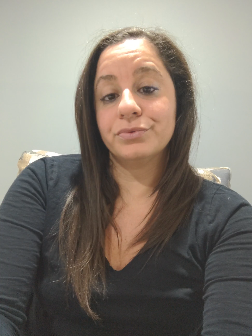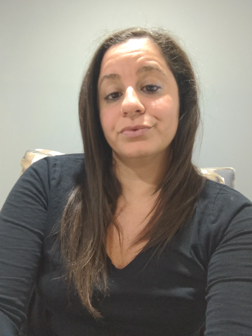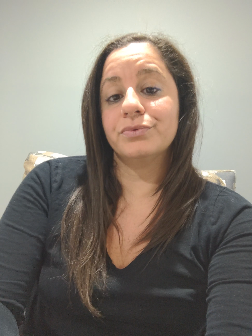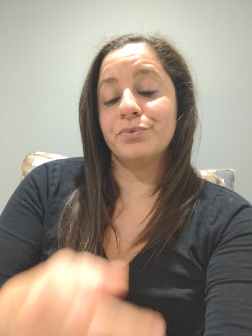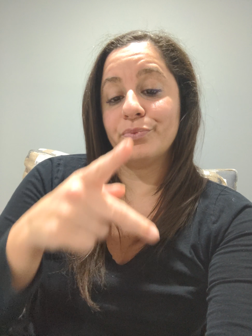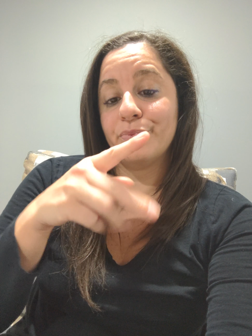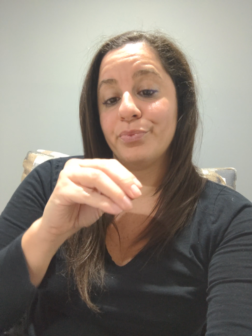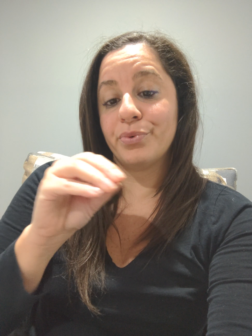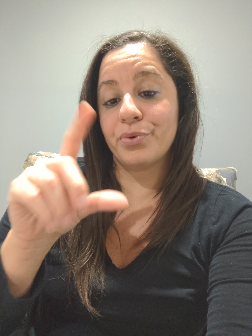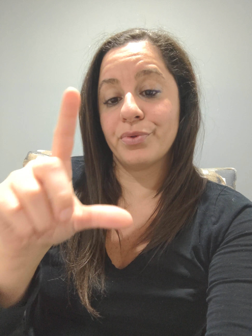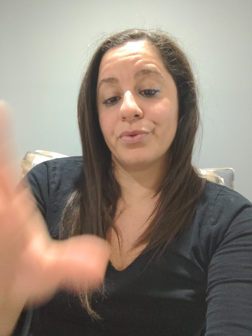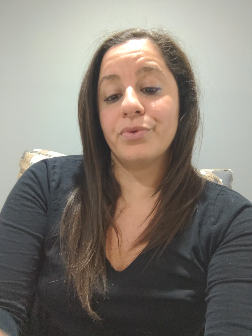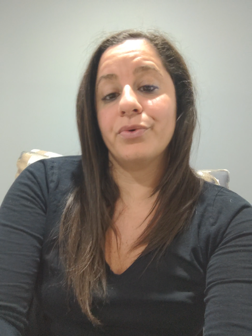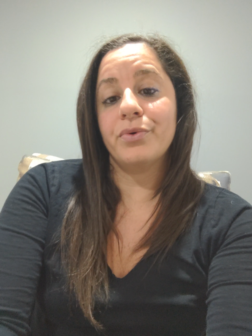pool